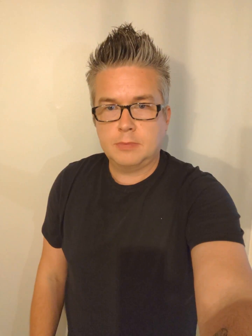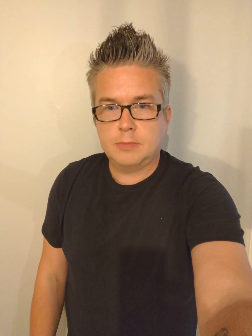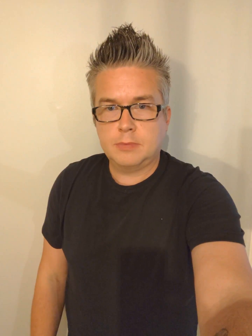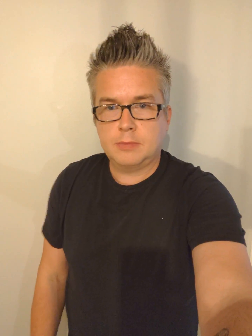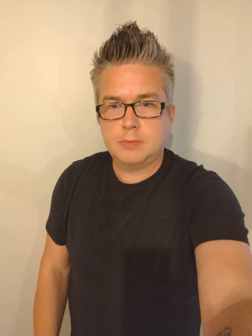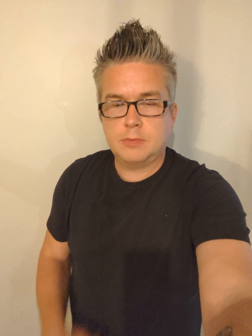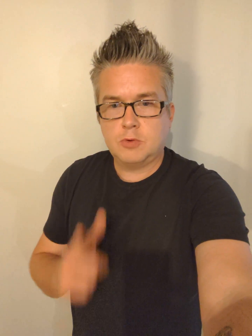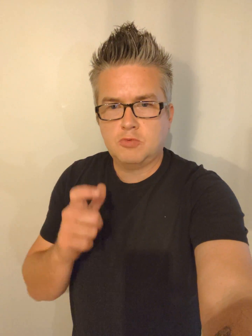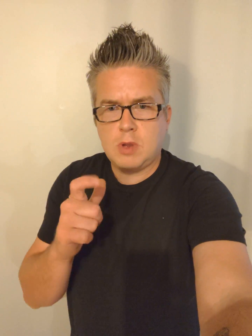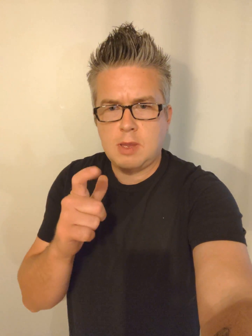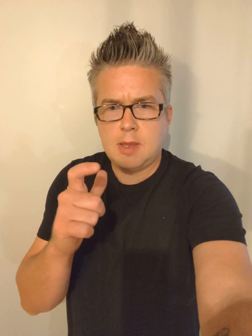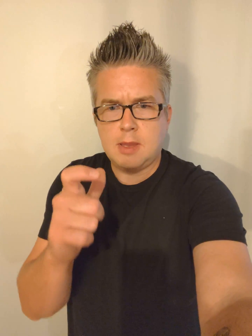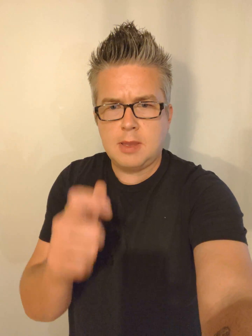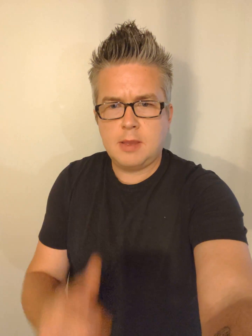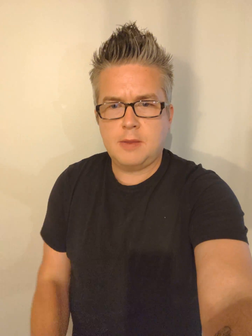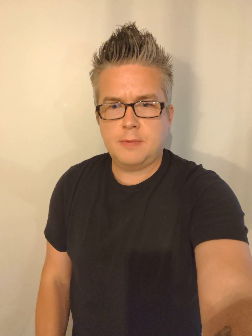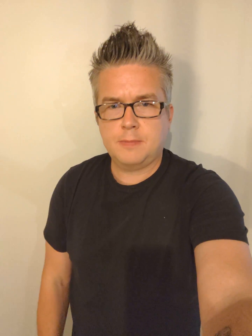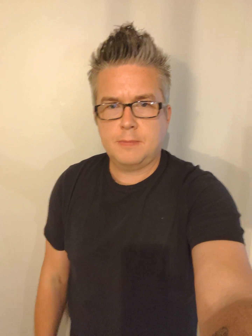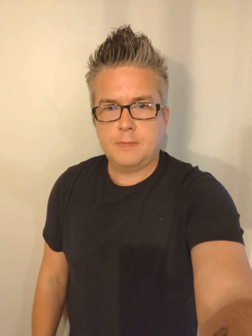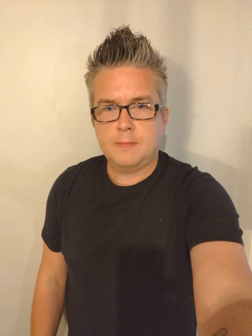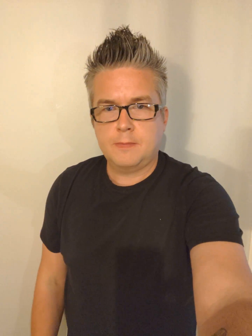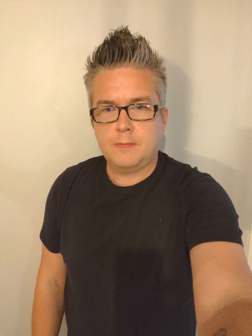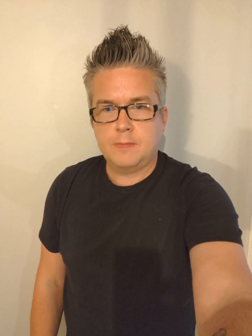run